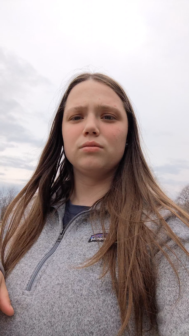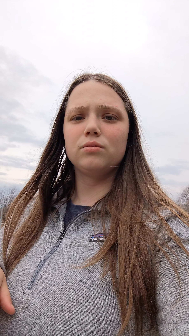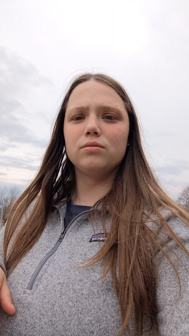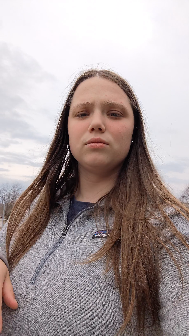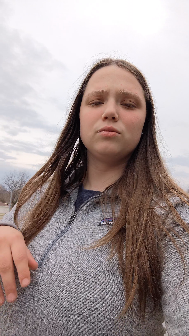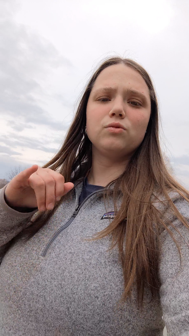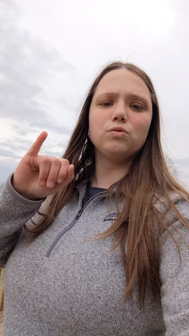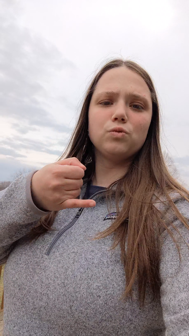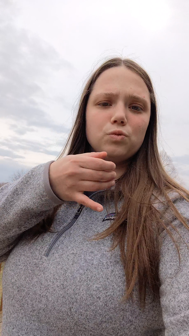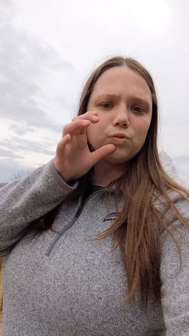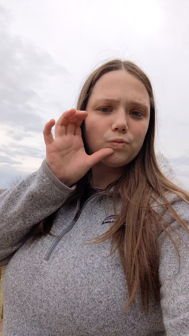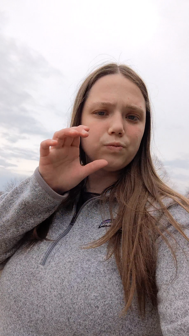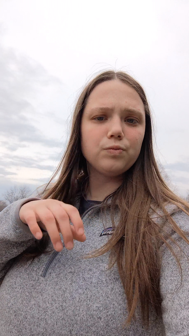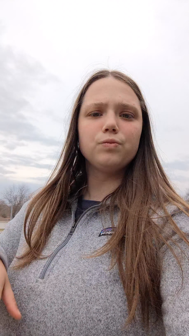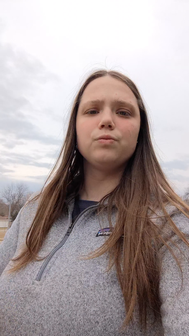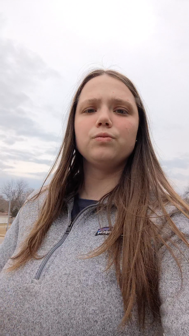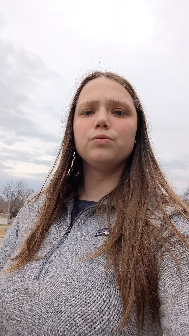juice